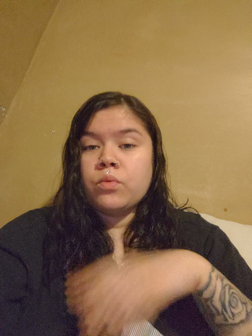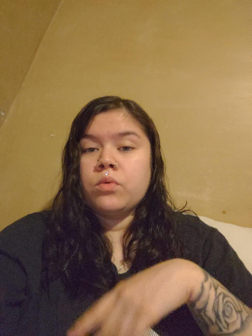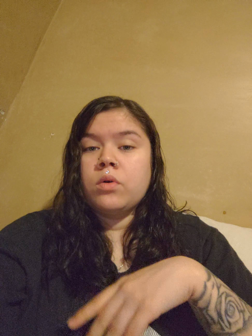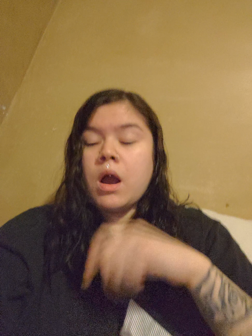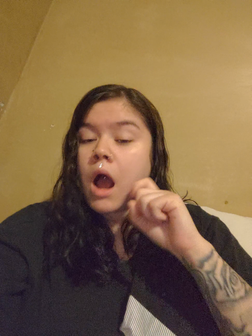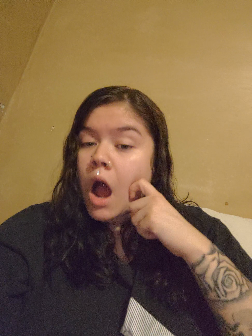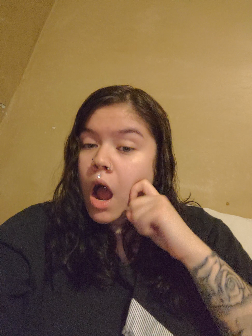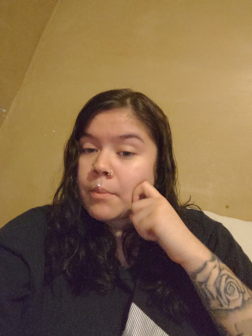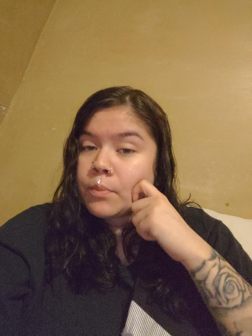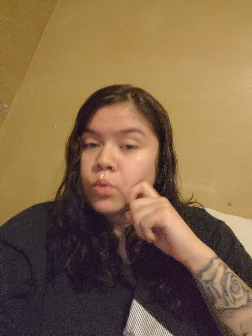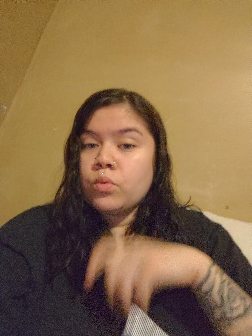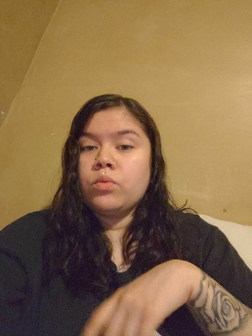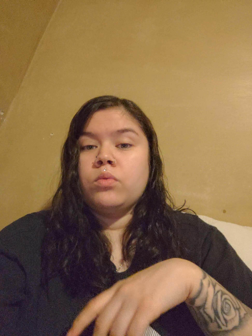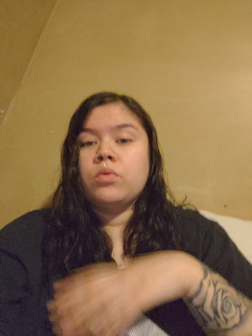apple